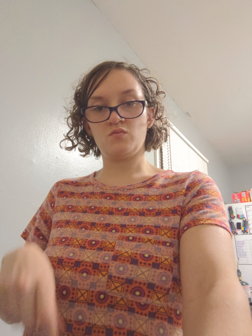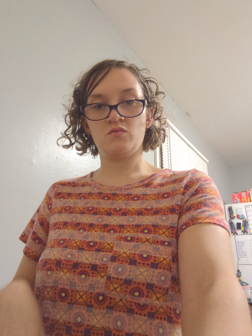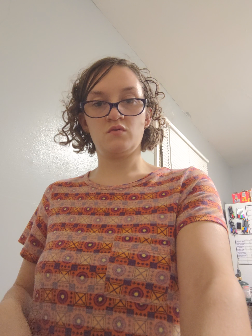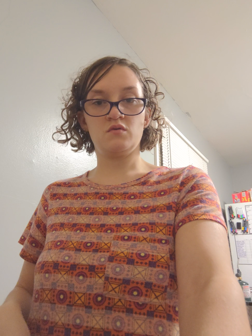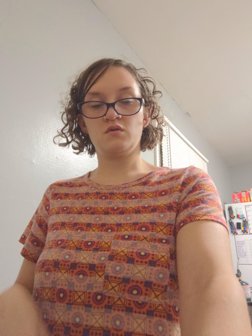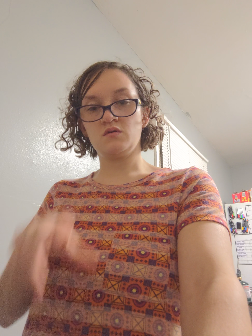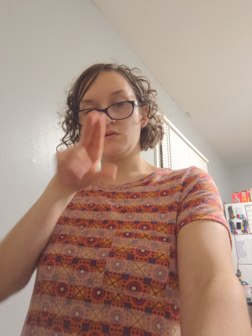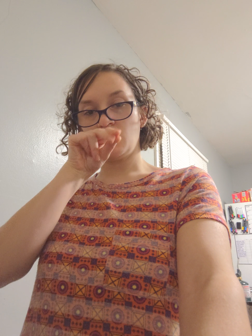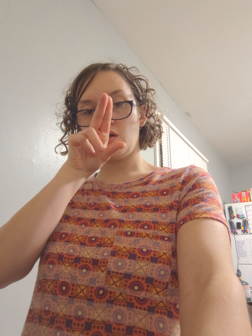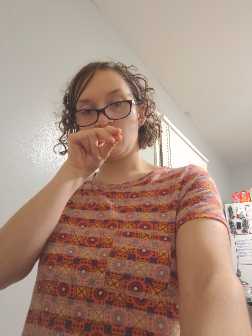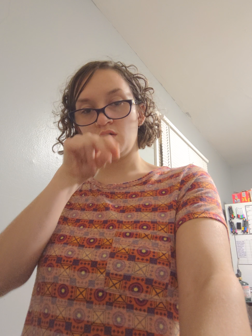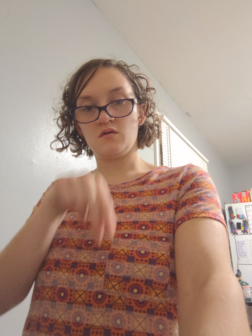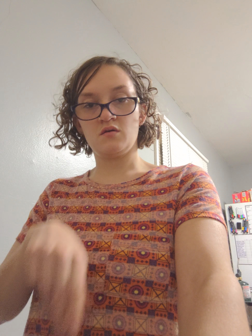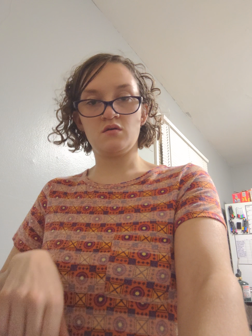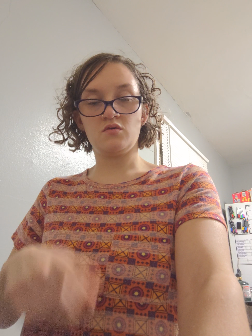duck